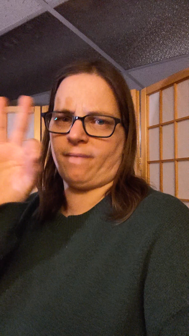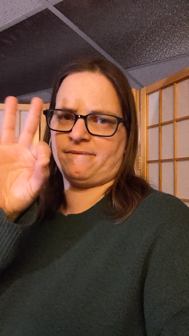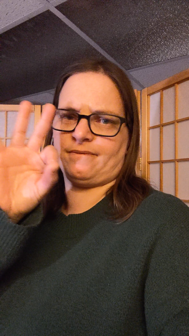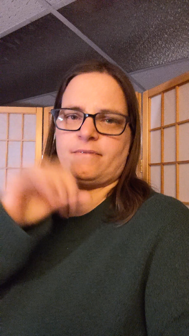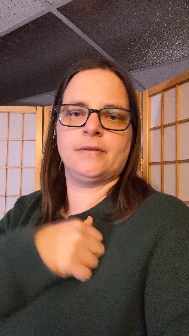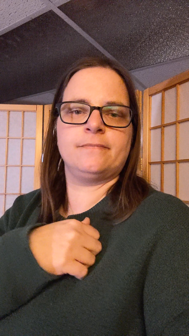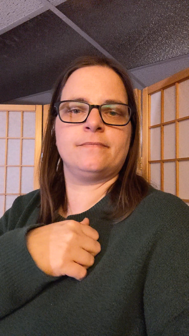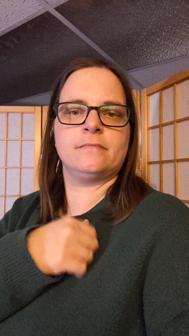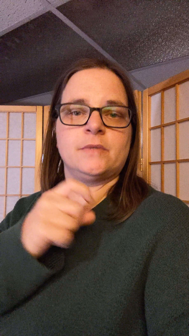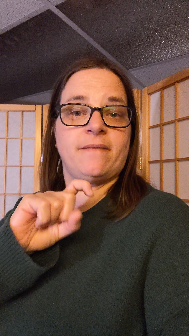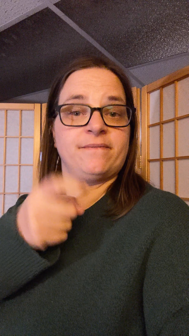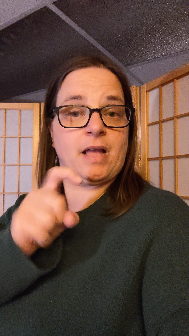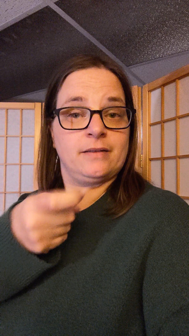friend